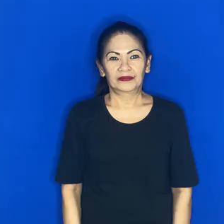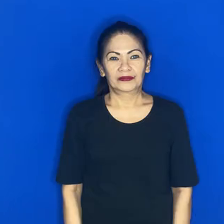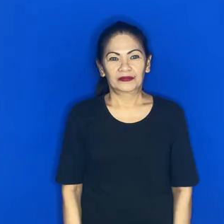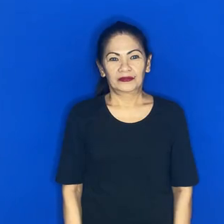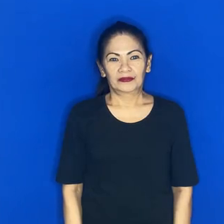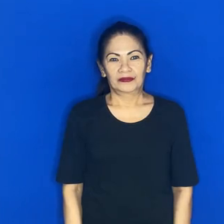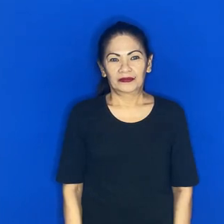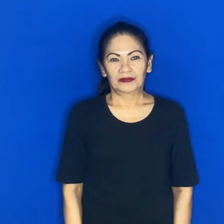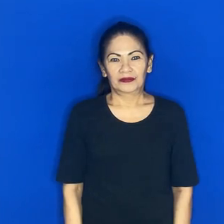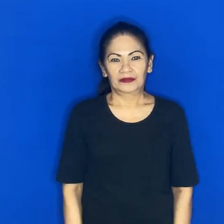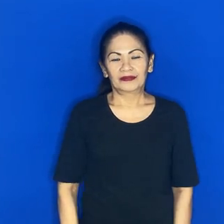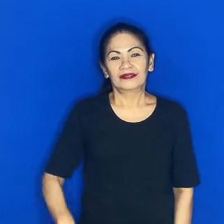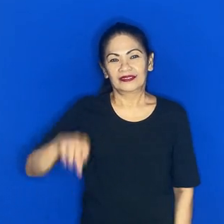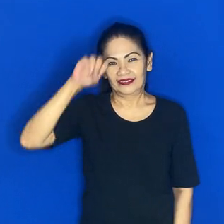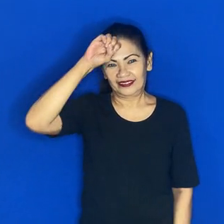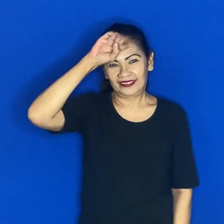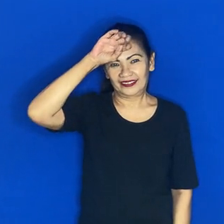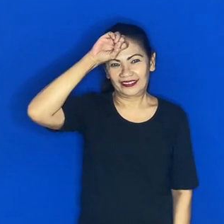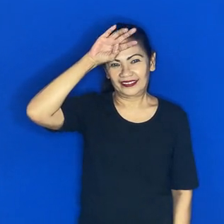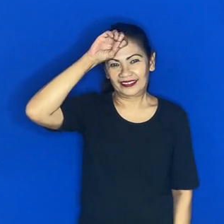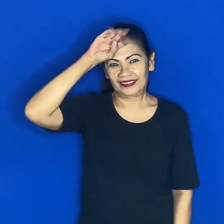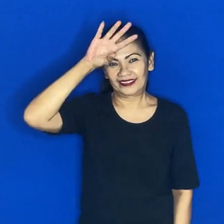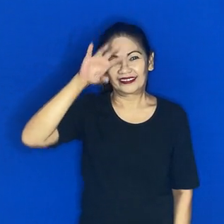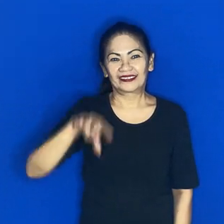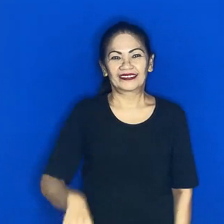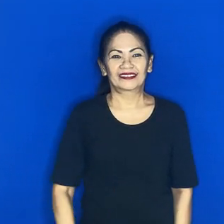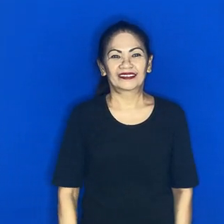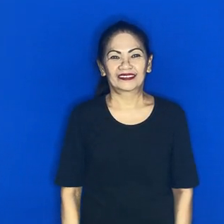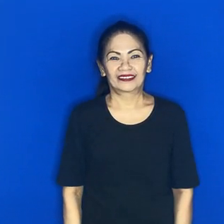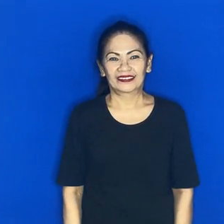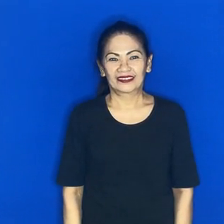grandfather